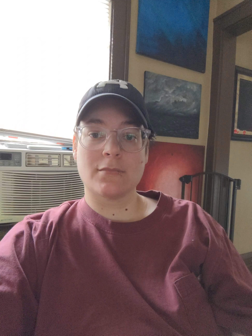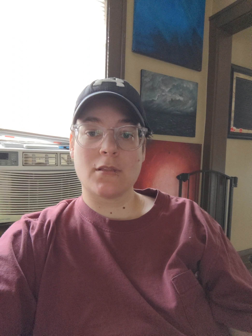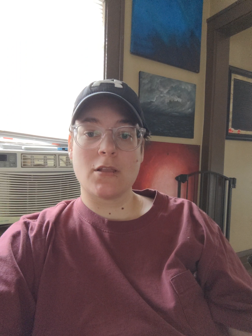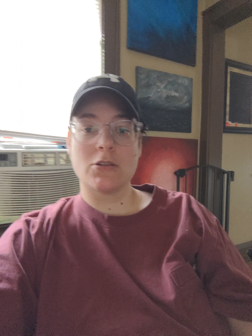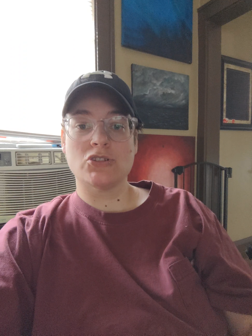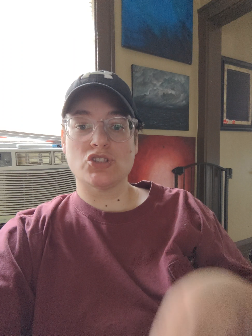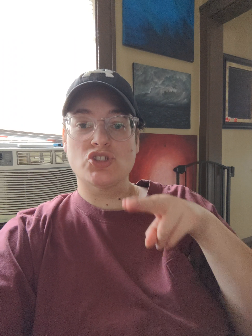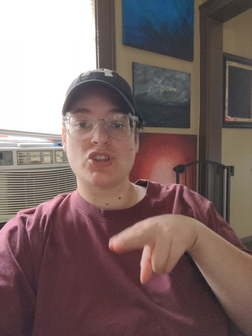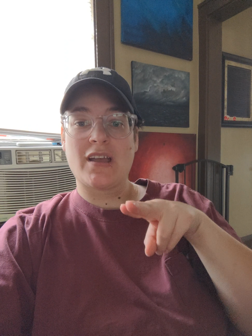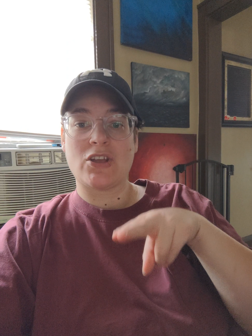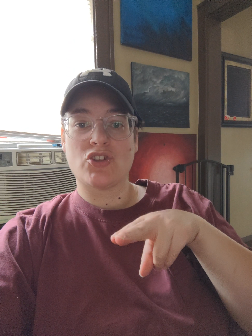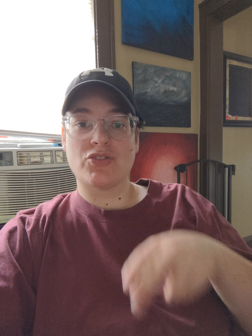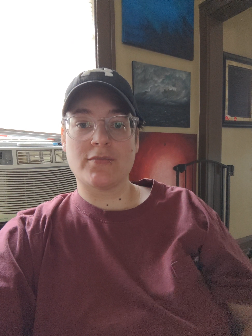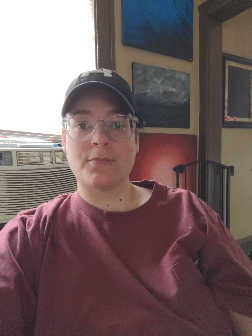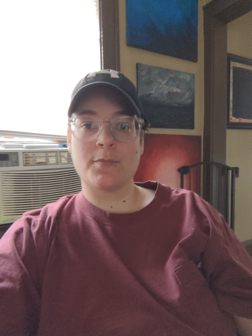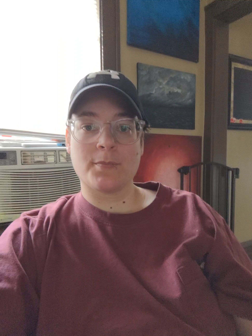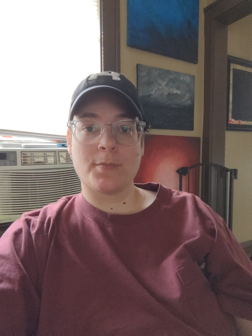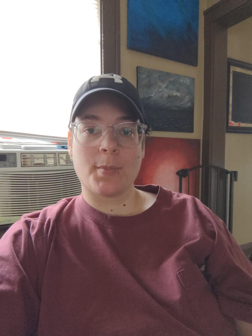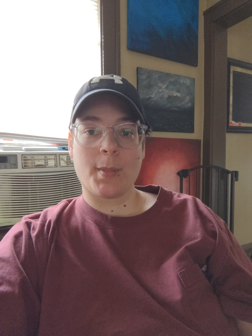chair